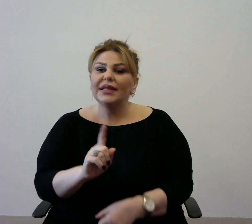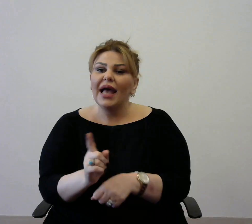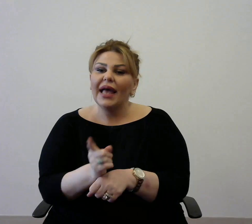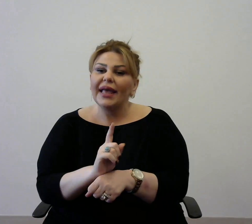qələm